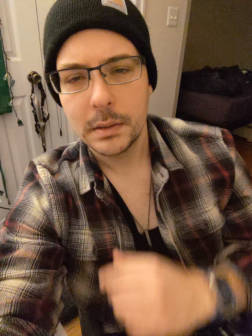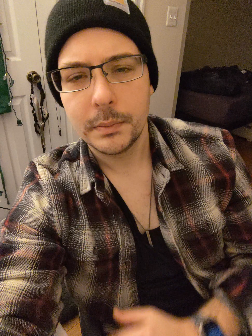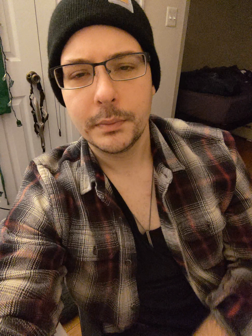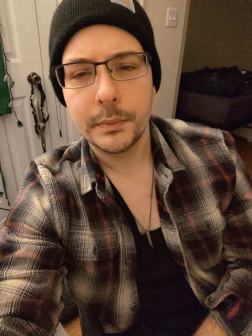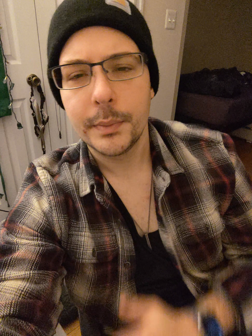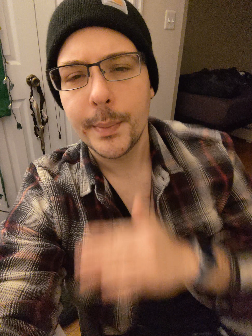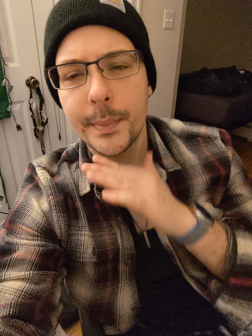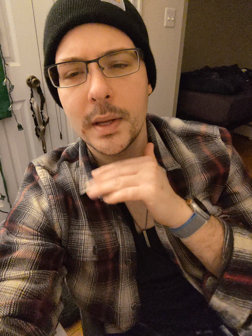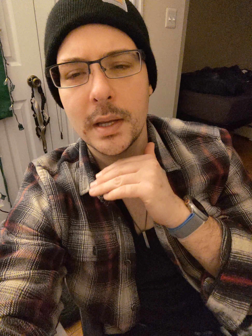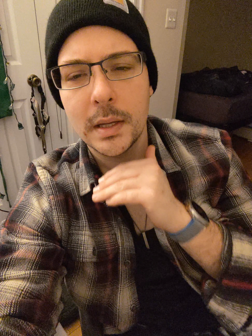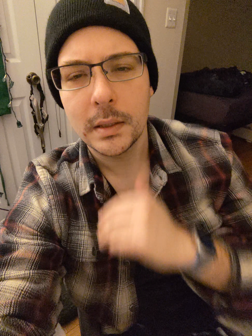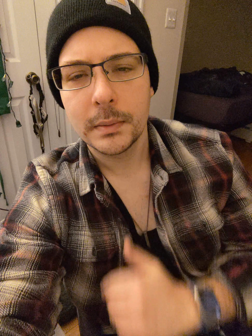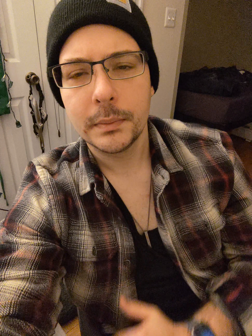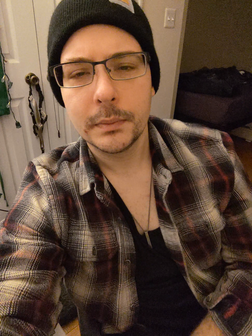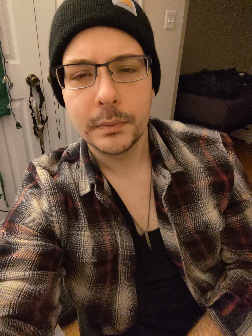pig